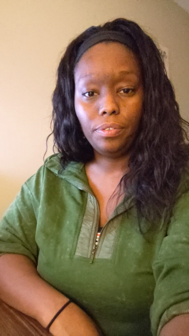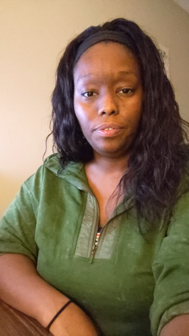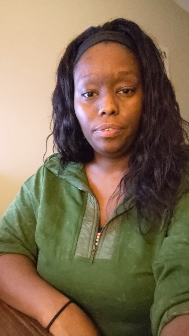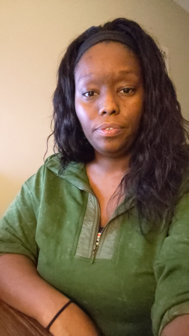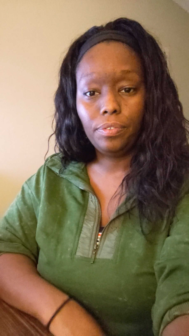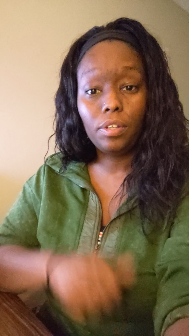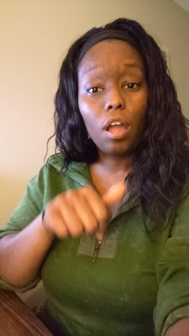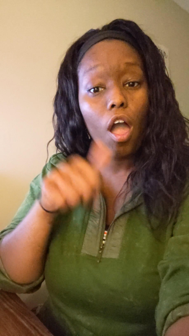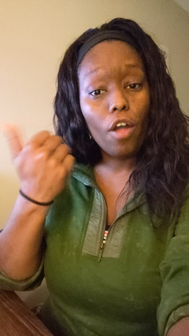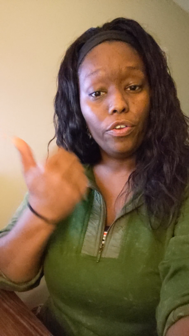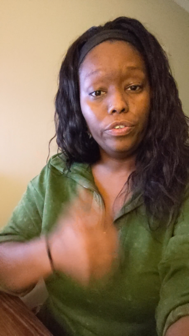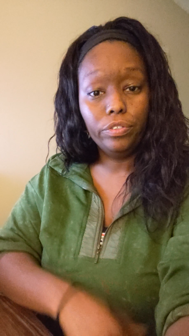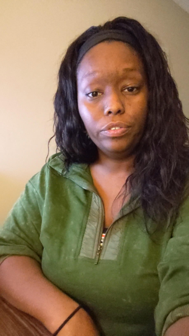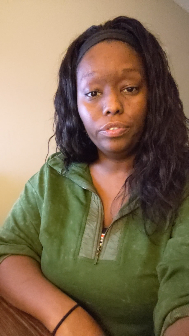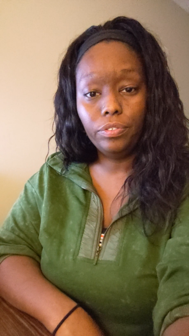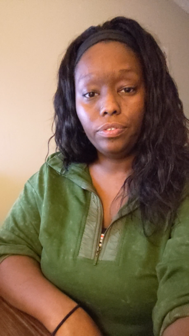other